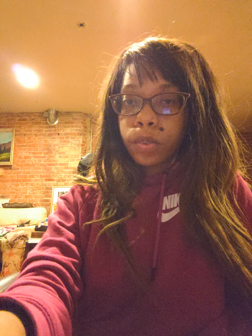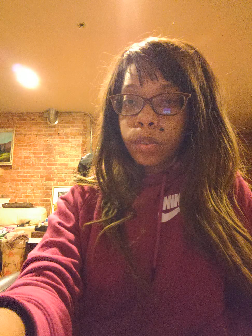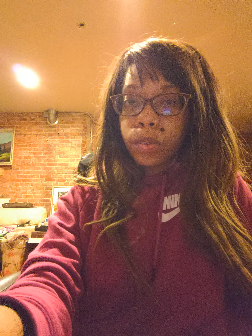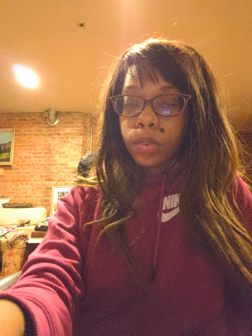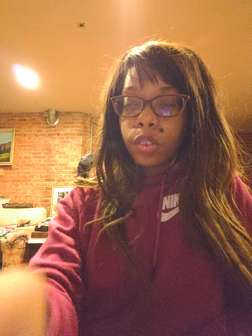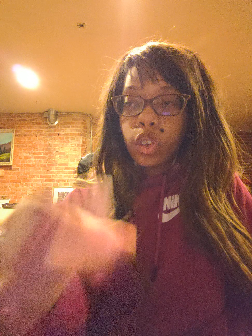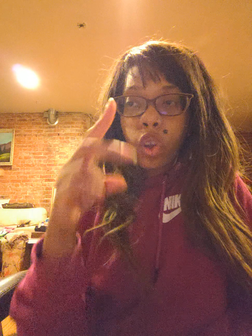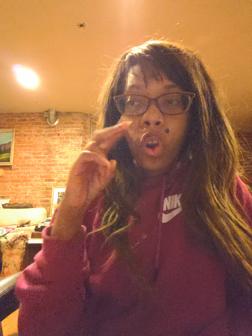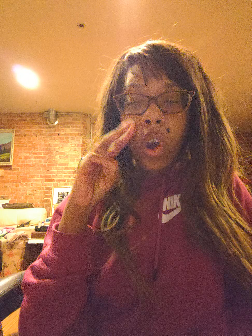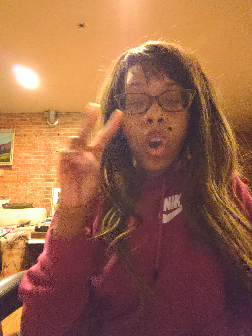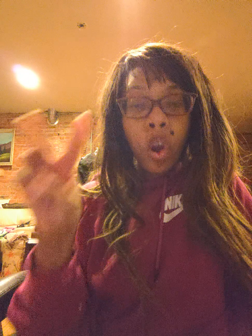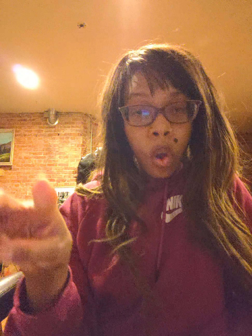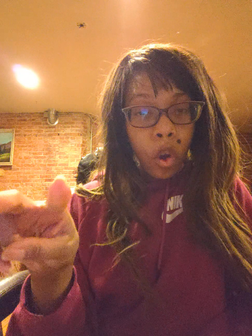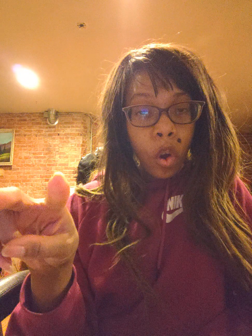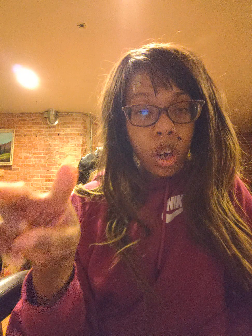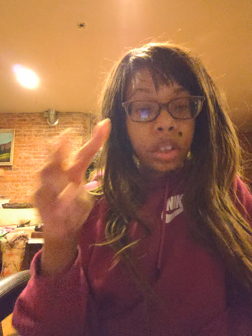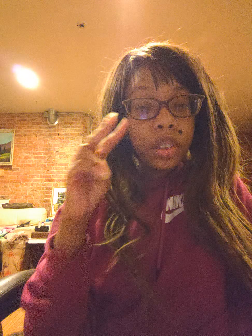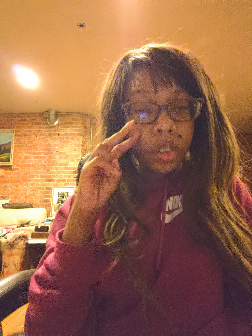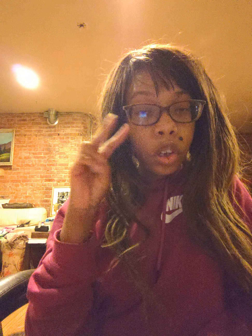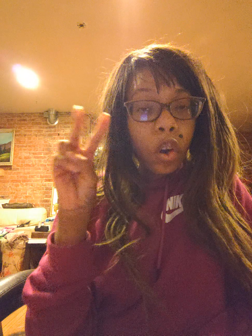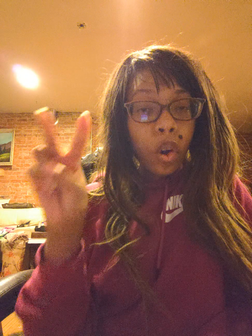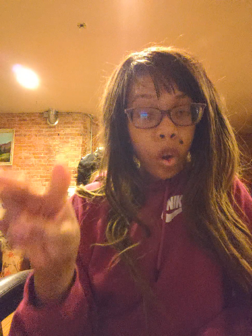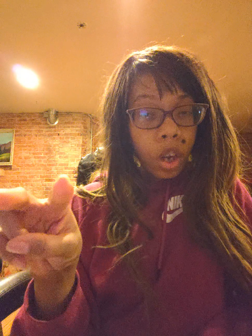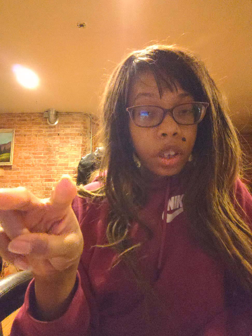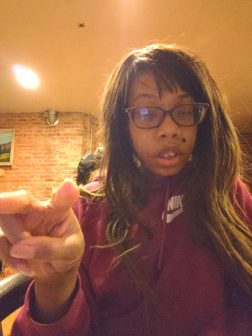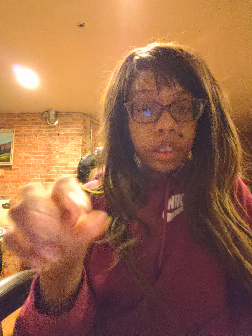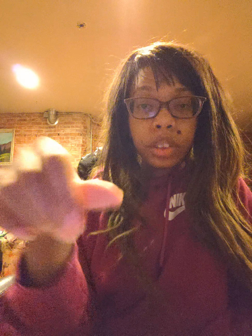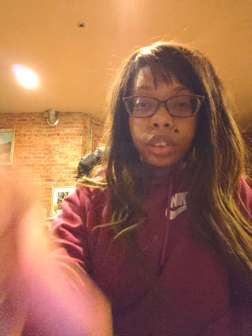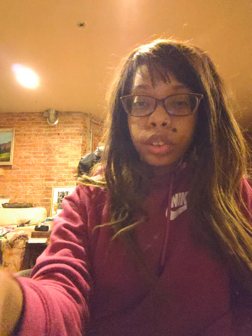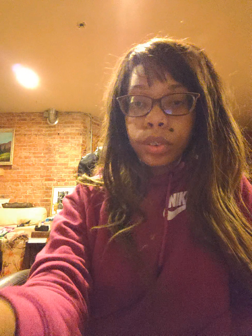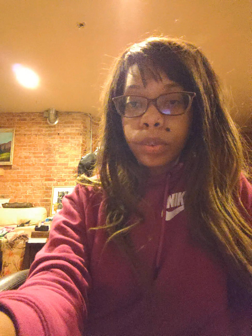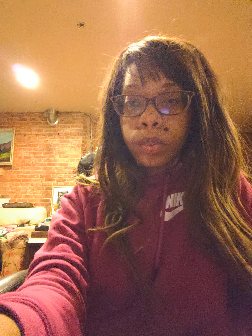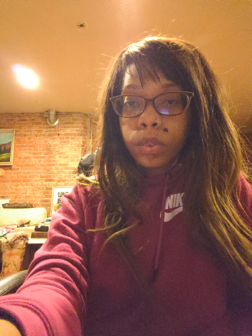look